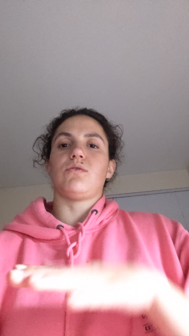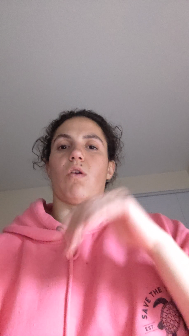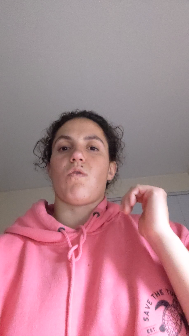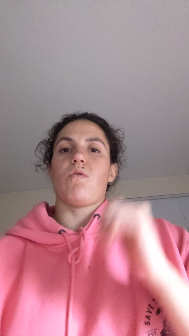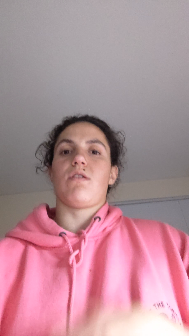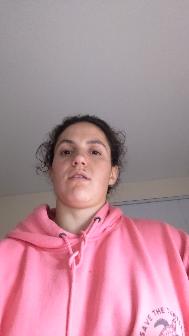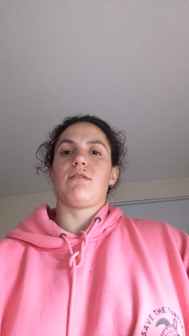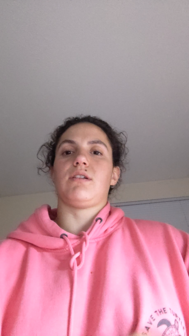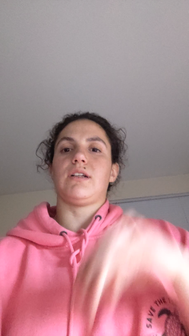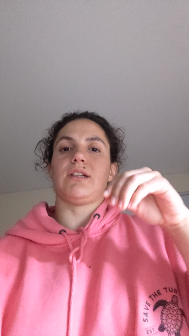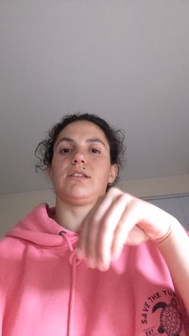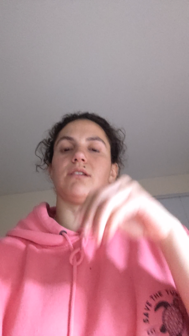inside